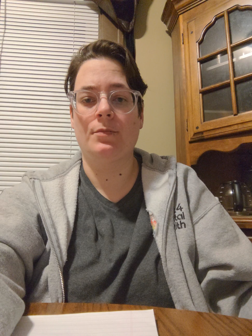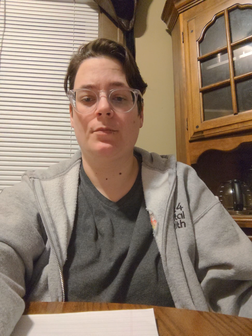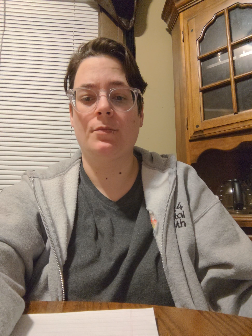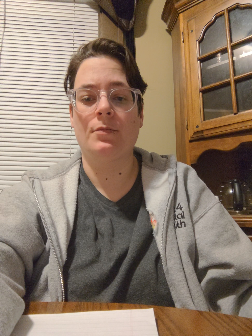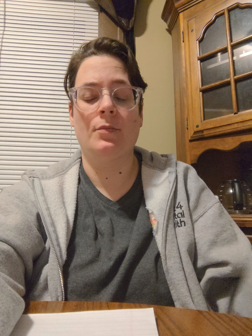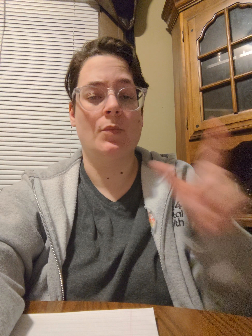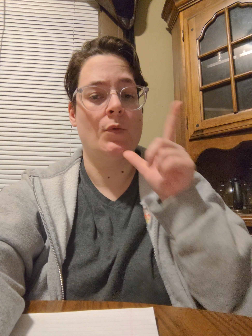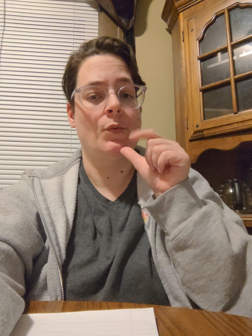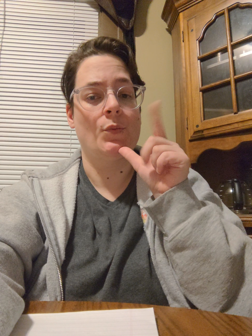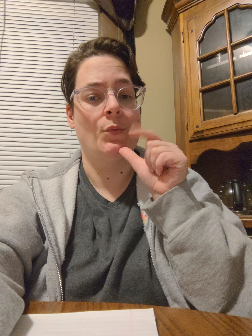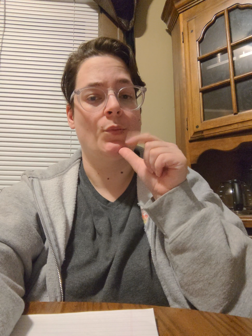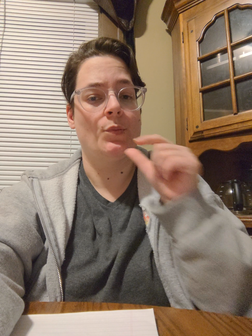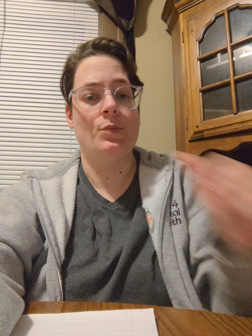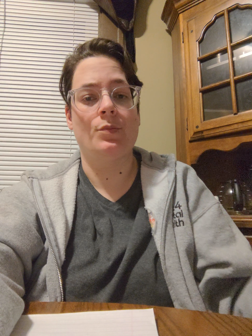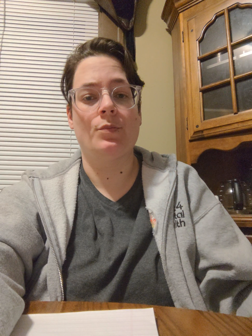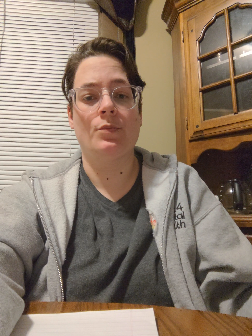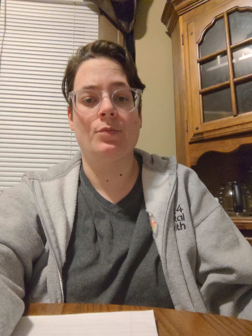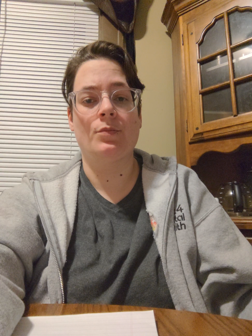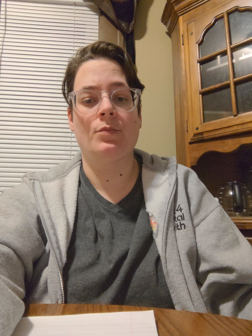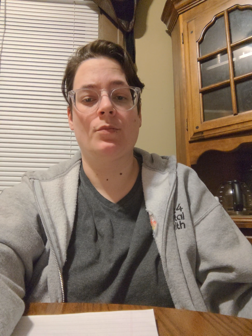who